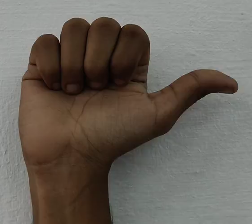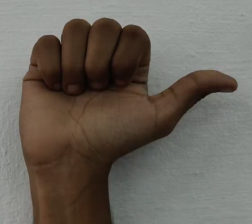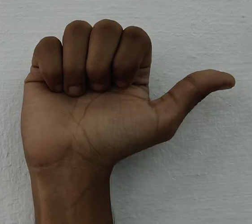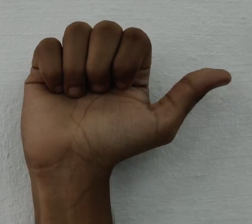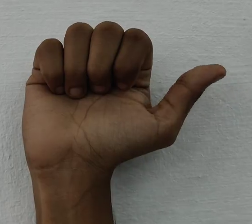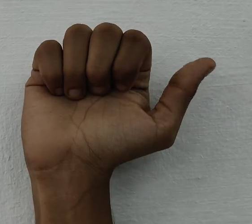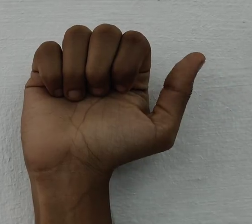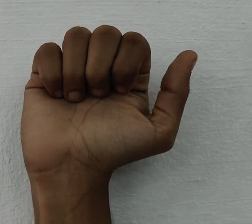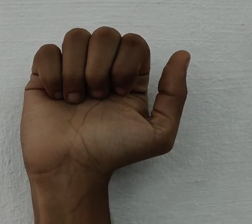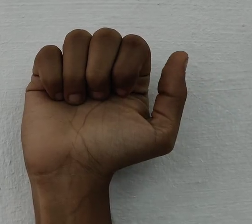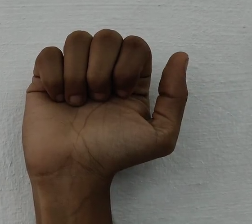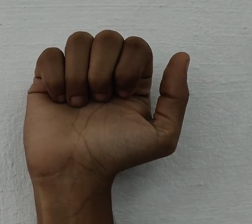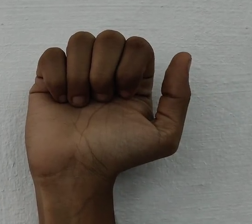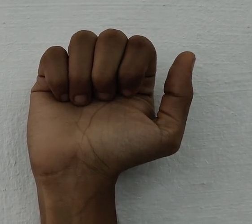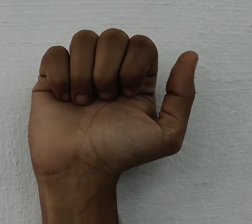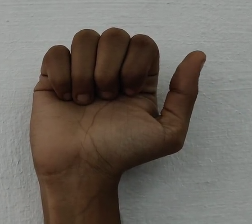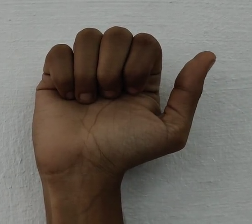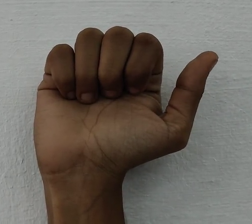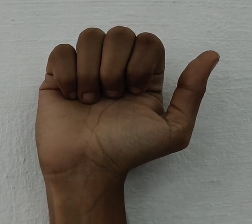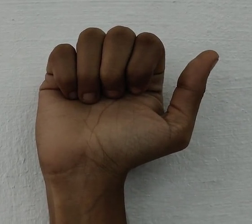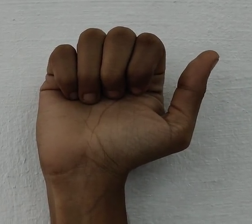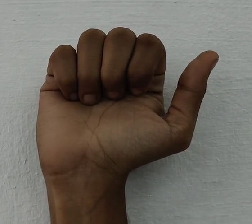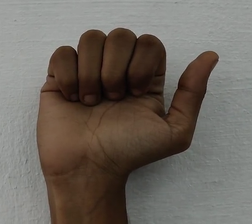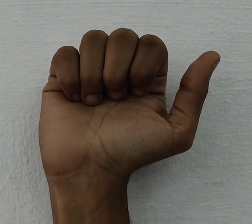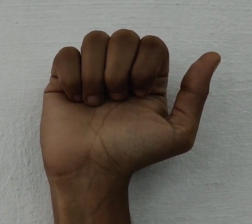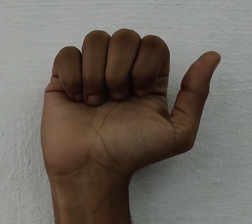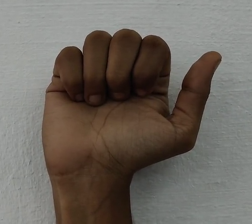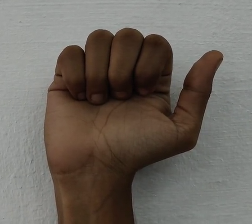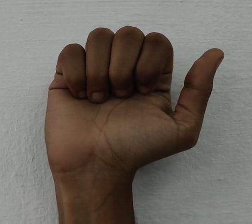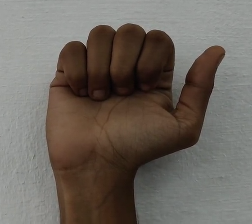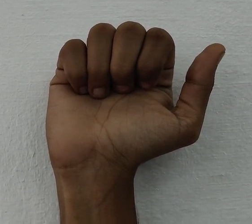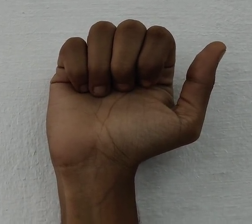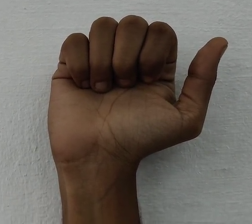ഏ